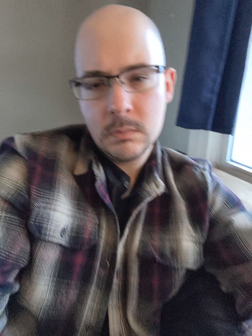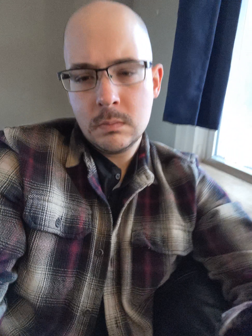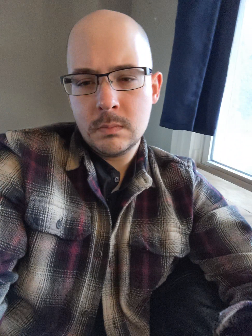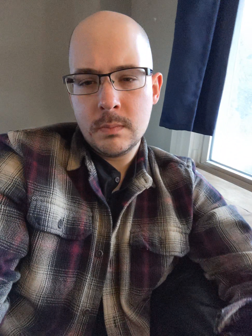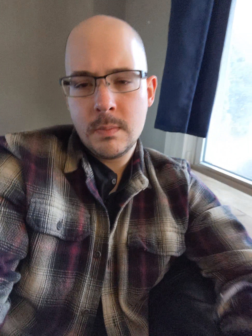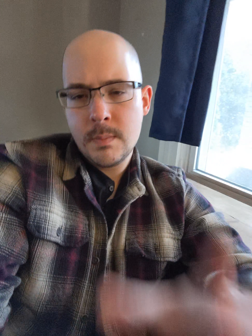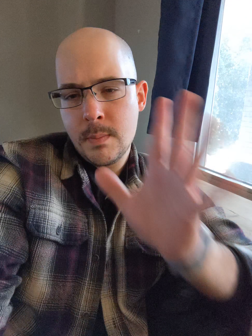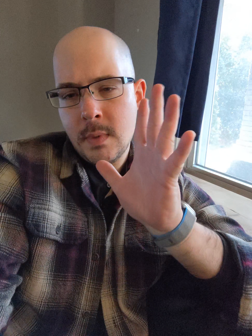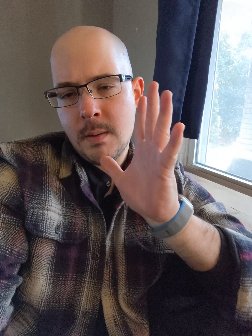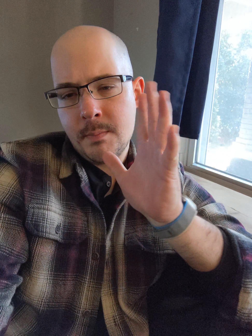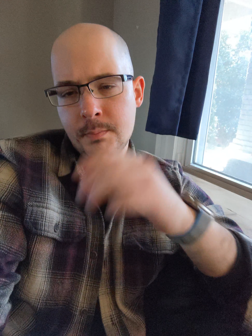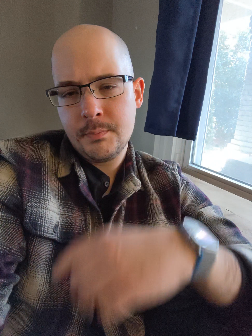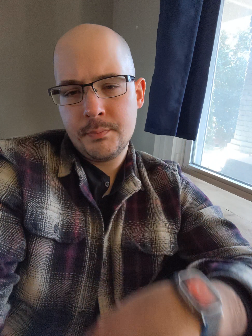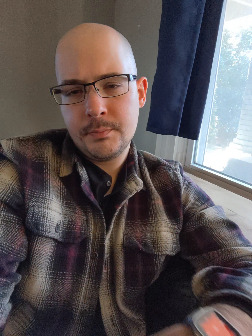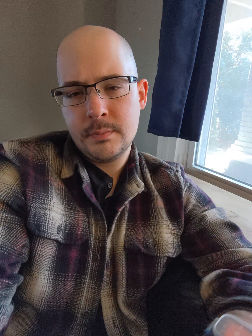mom